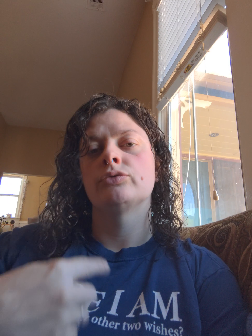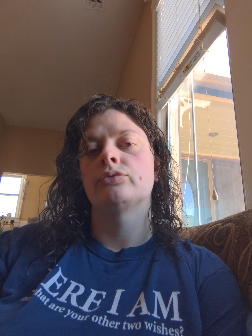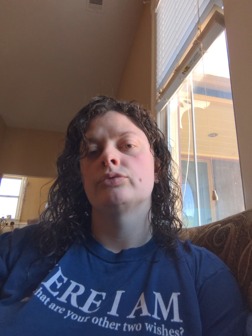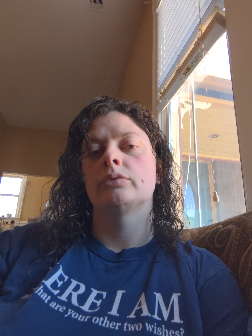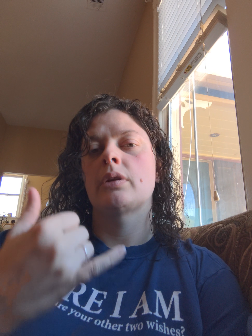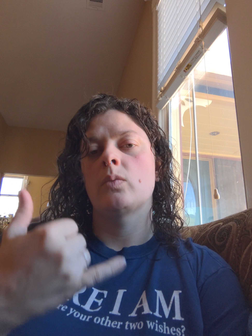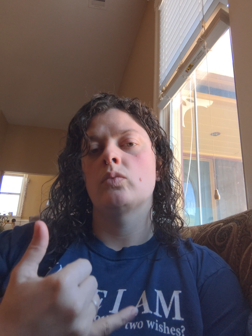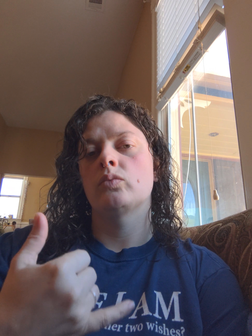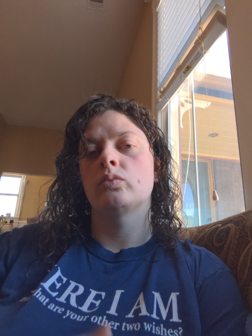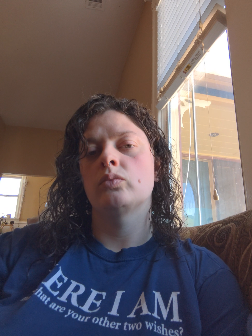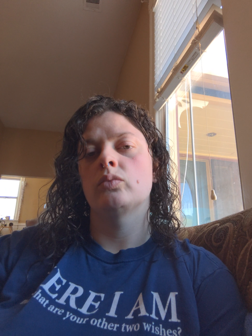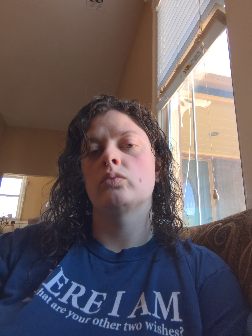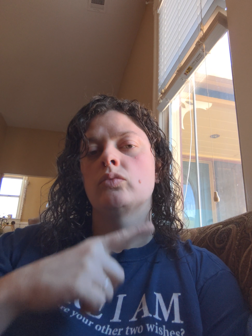now